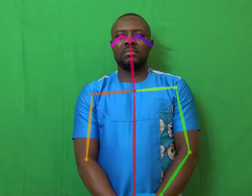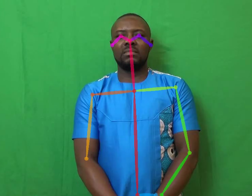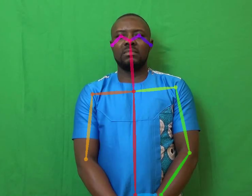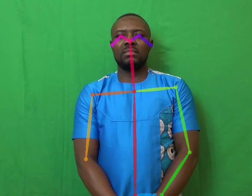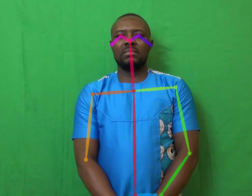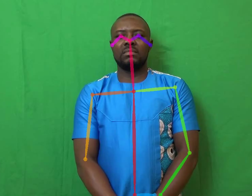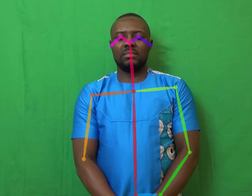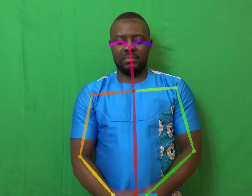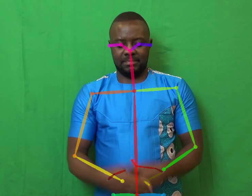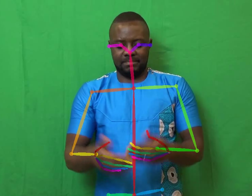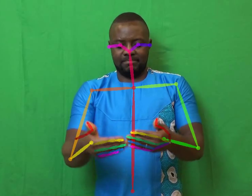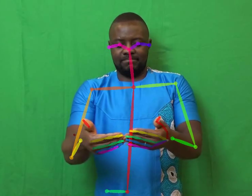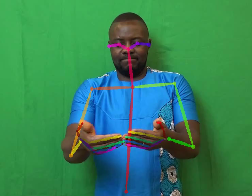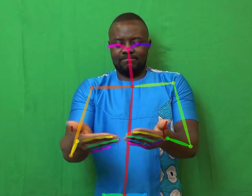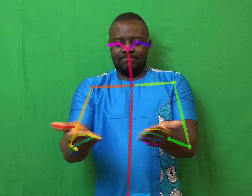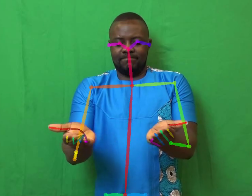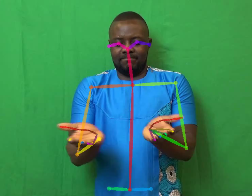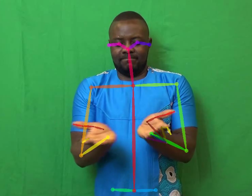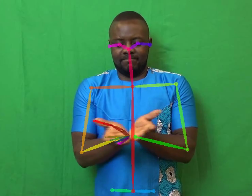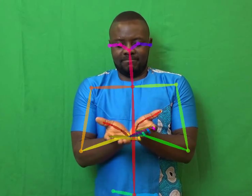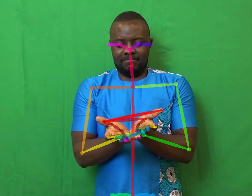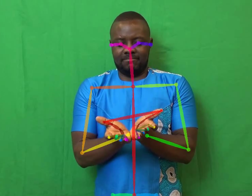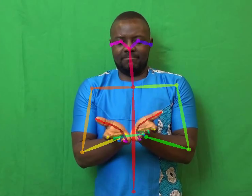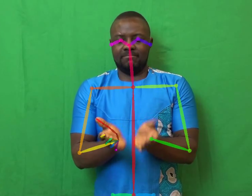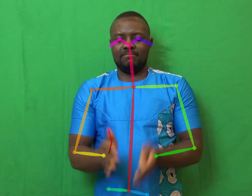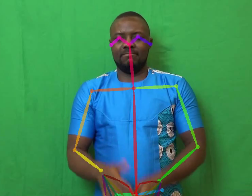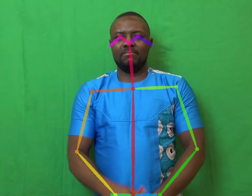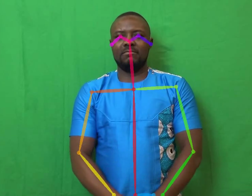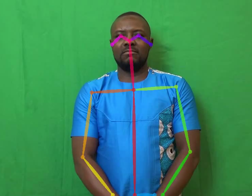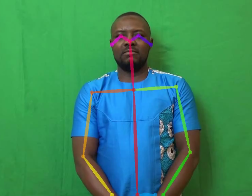plate